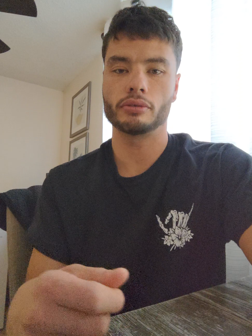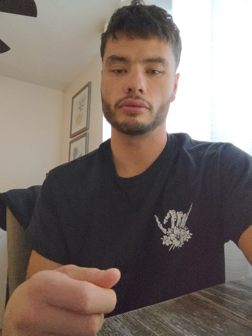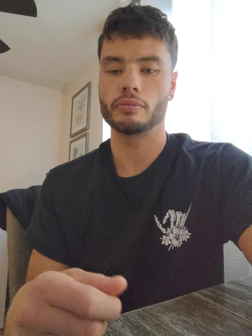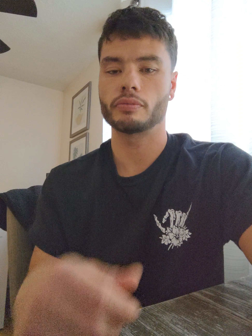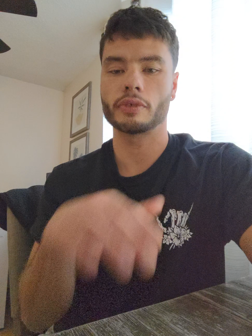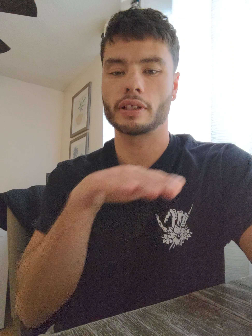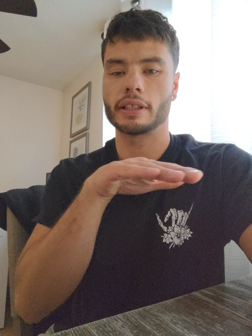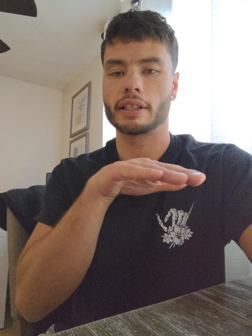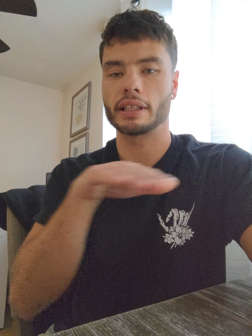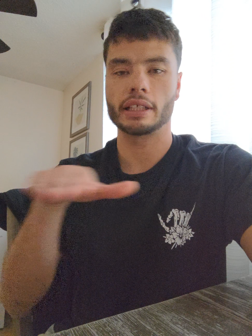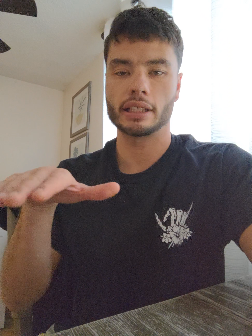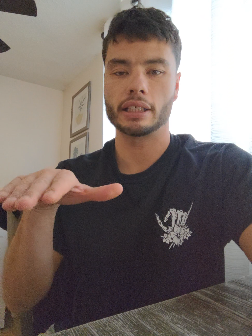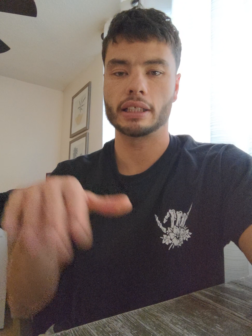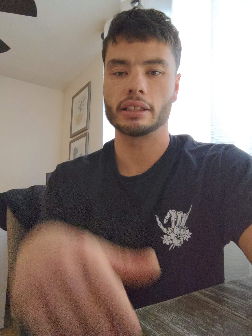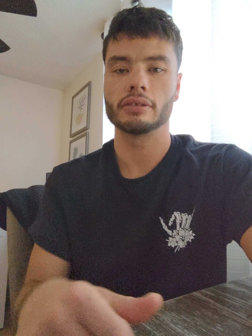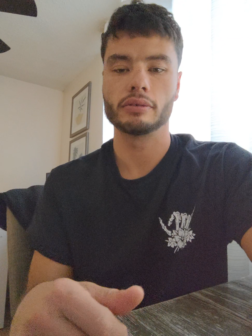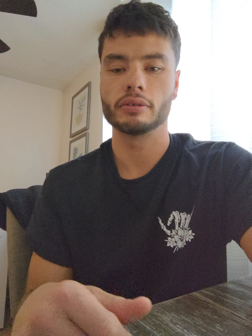clean